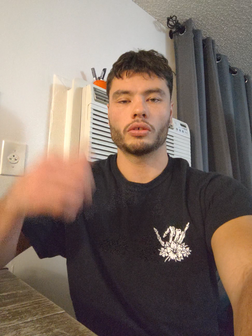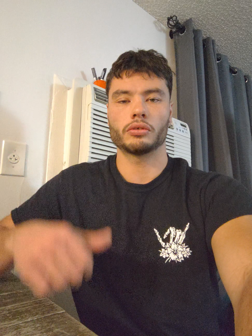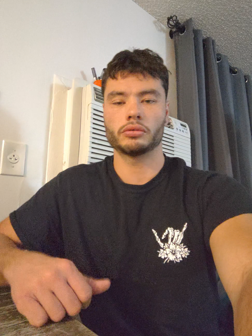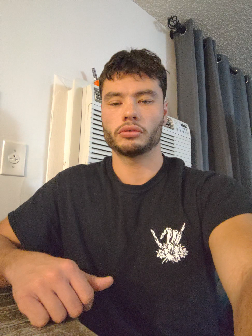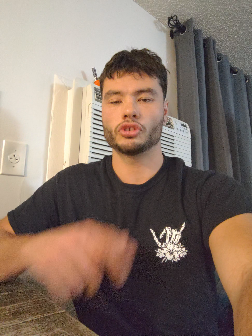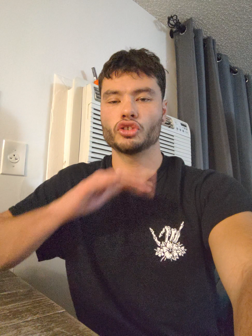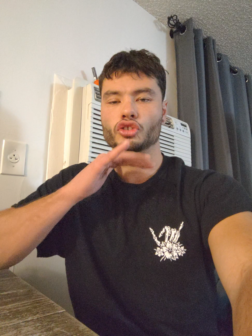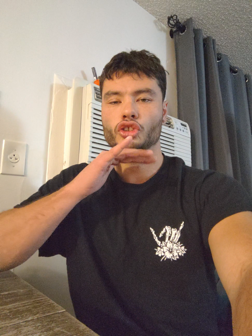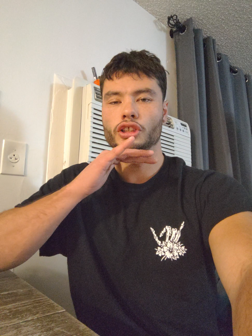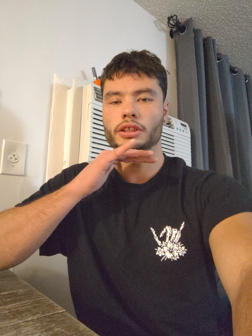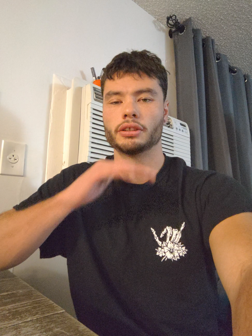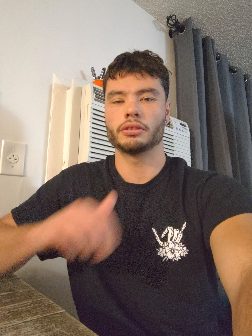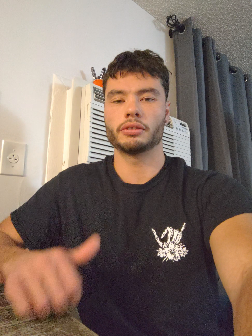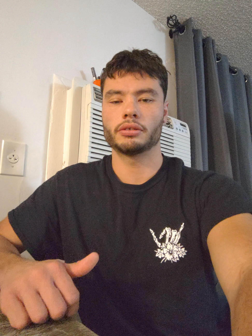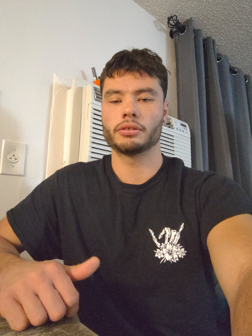dirty